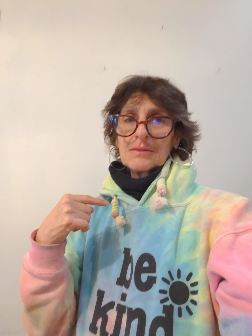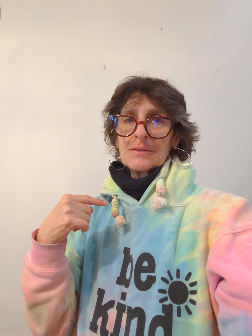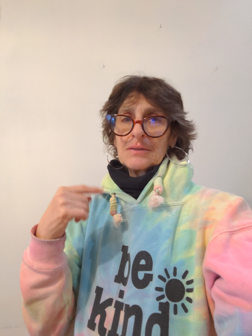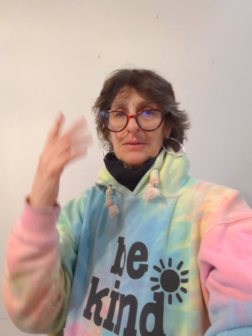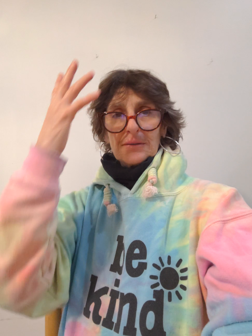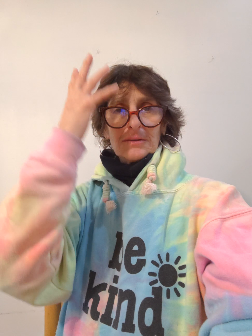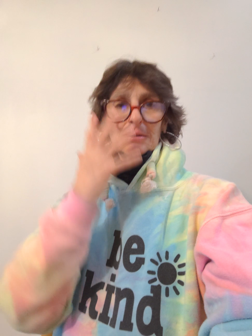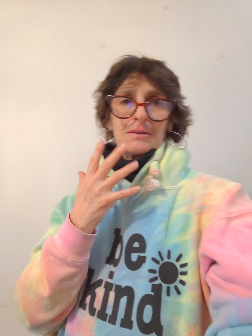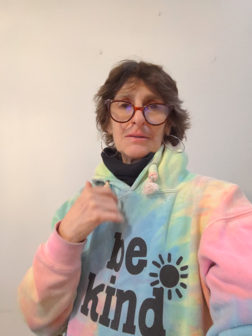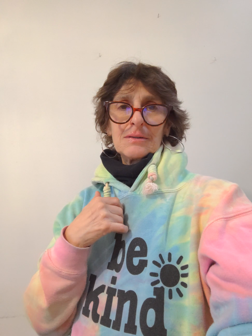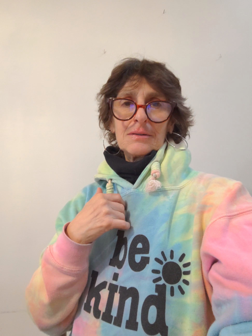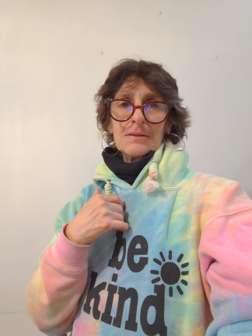sad